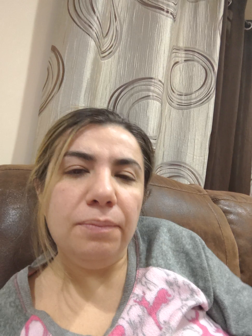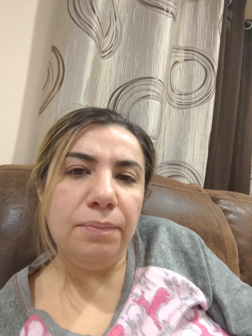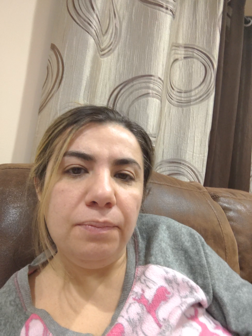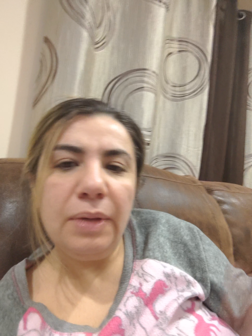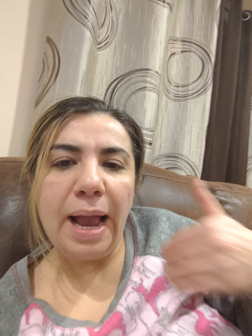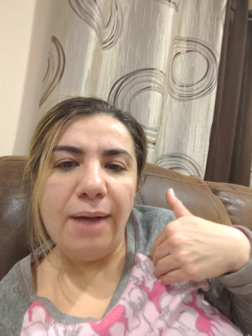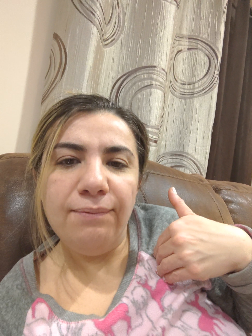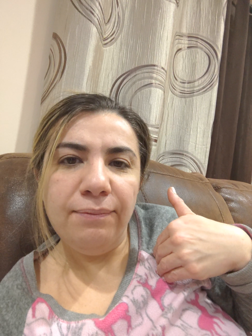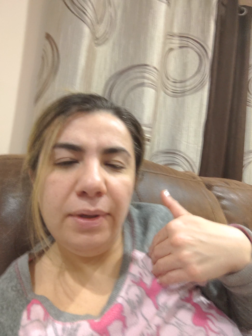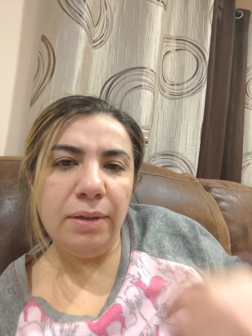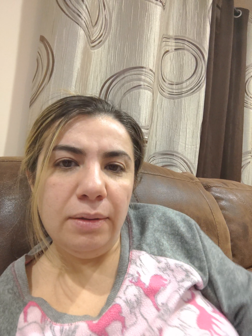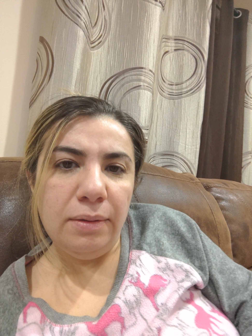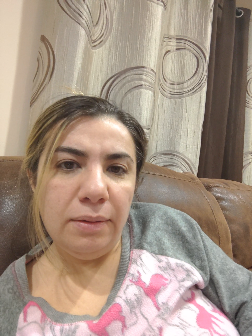have to